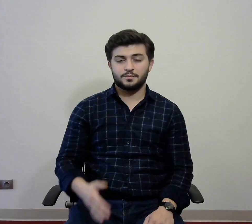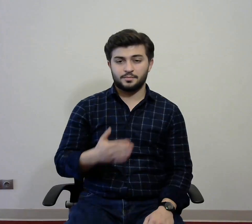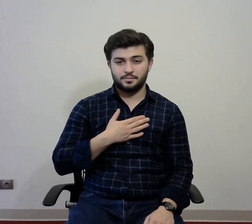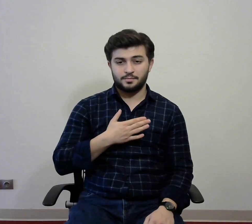mən